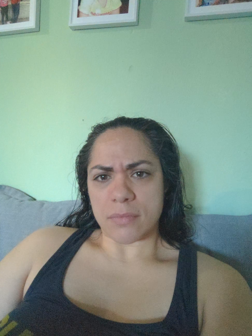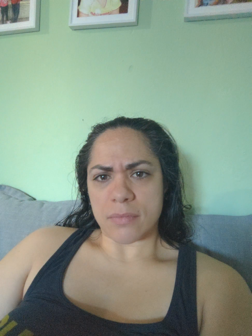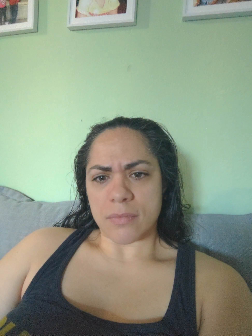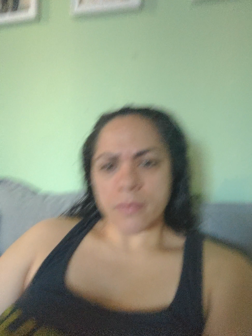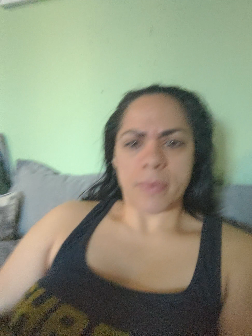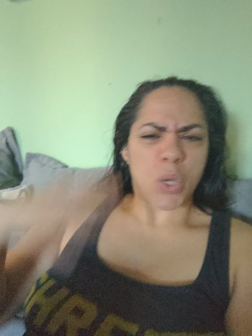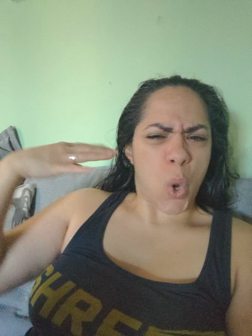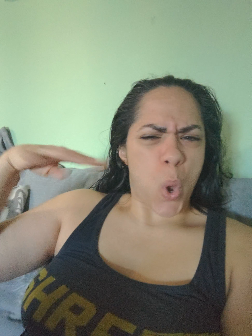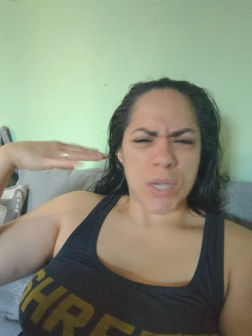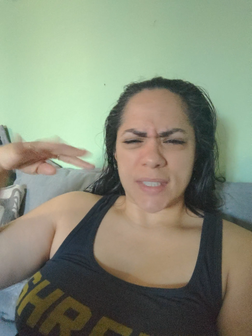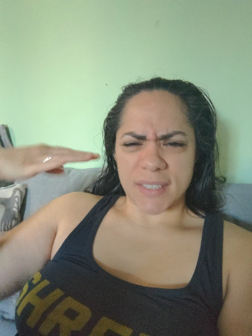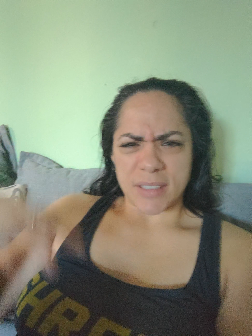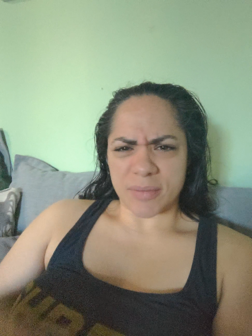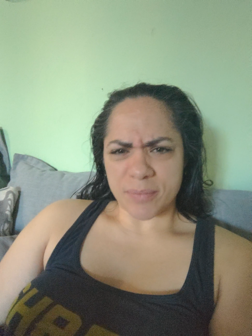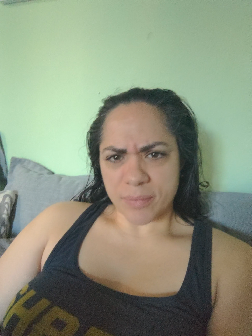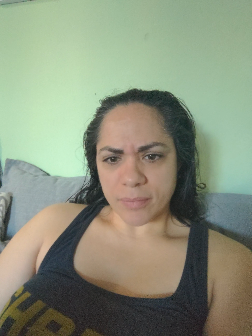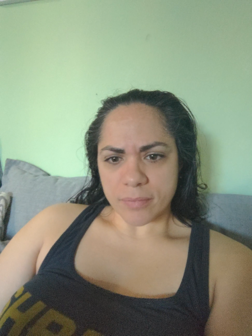noisy